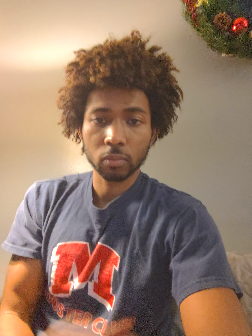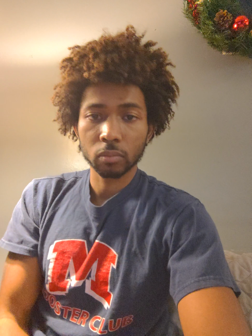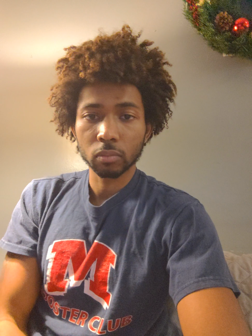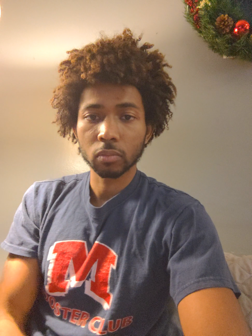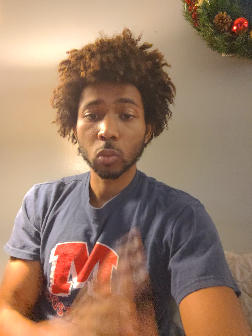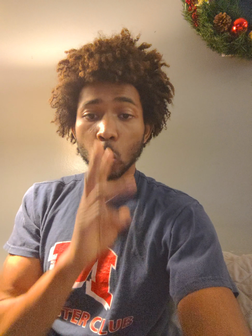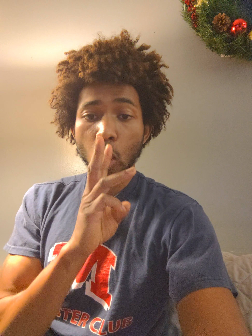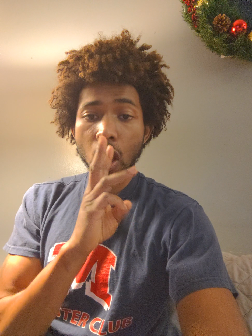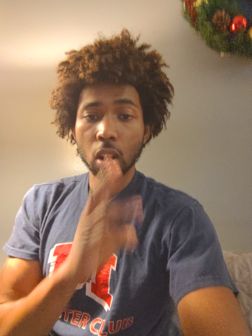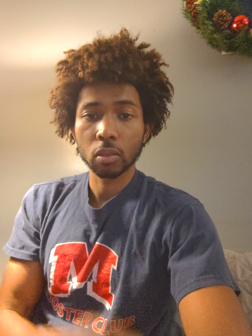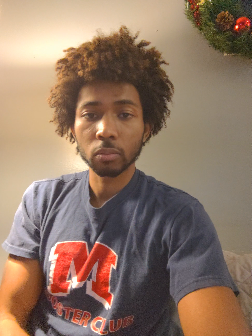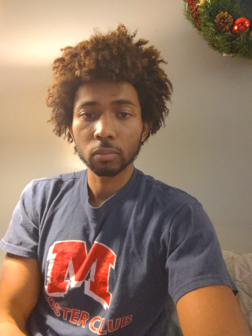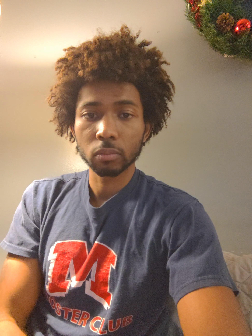water